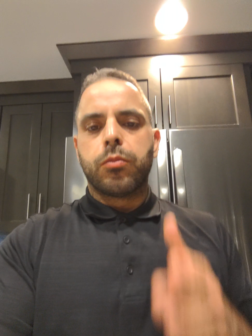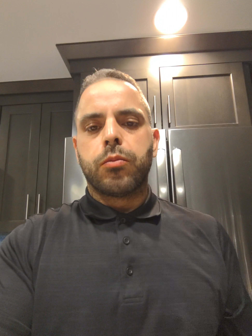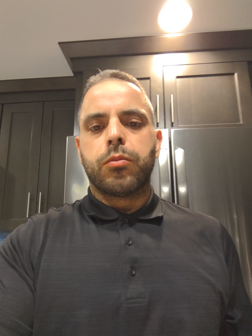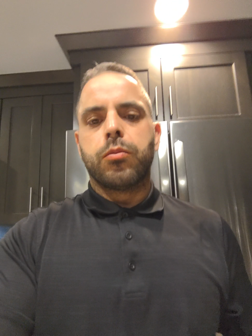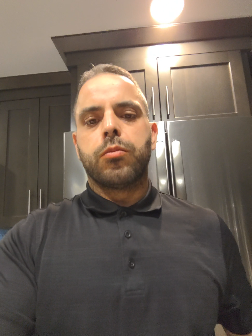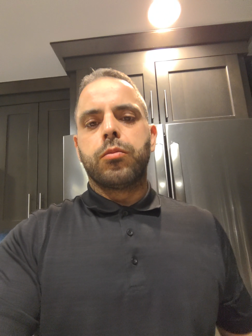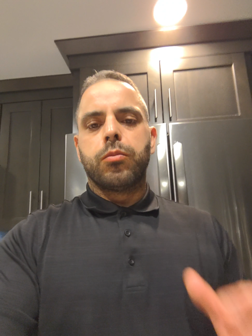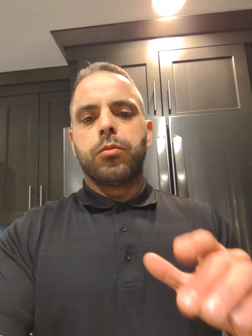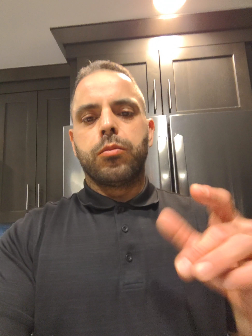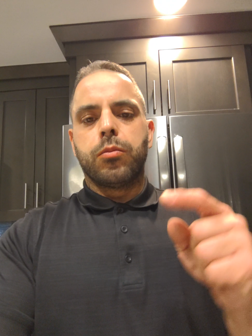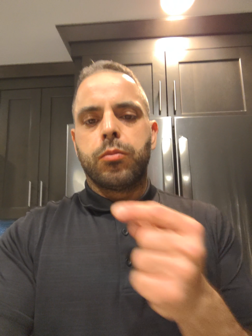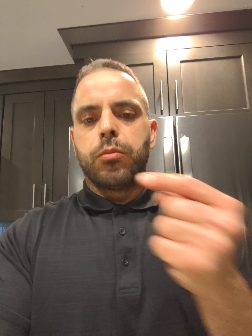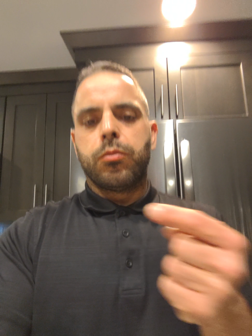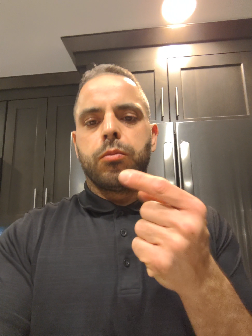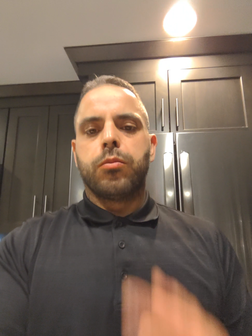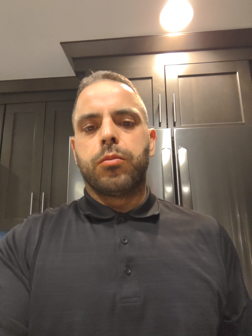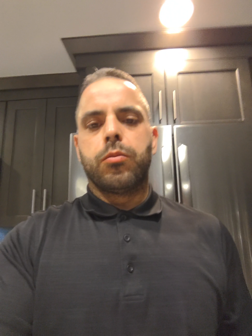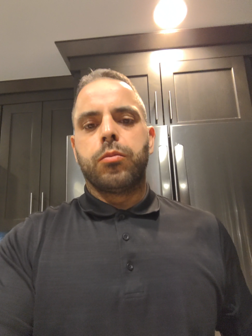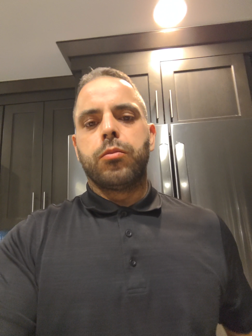owie